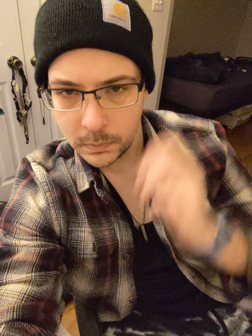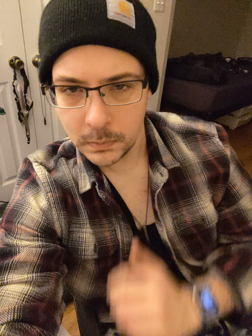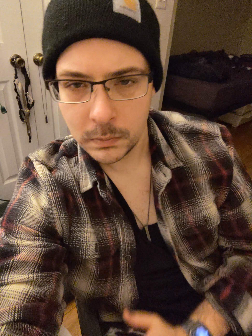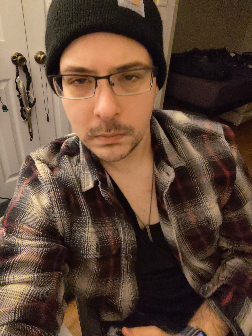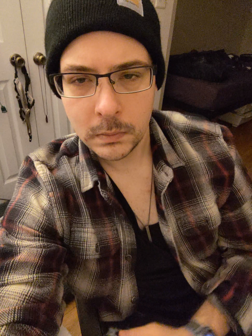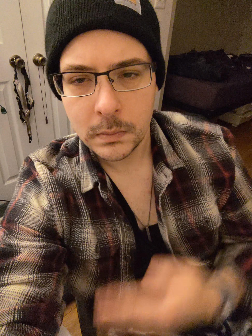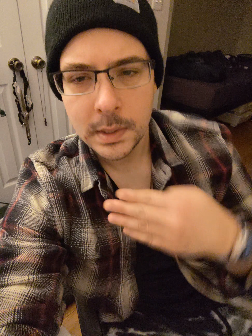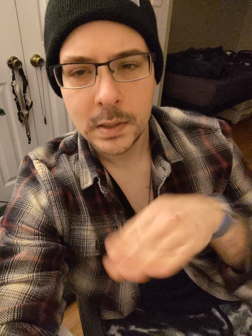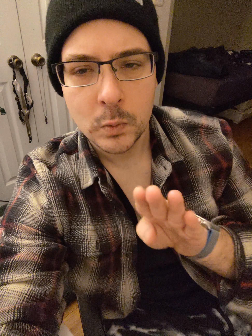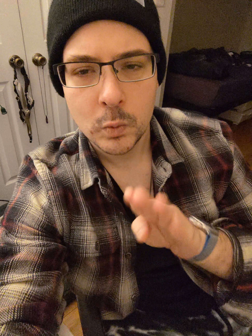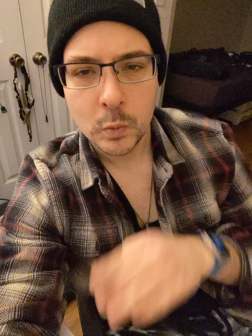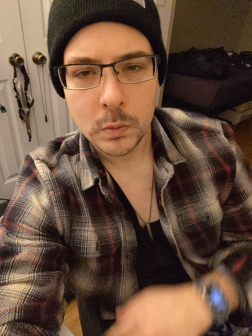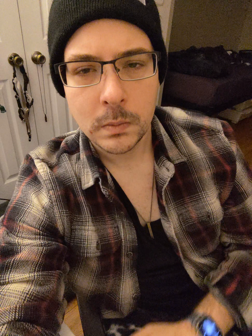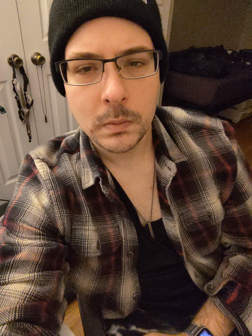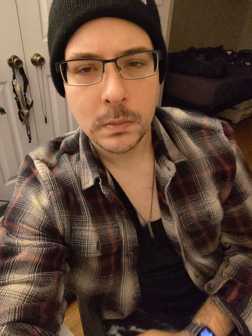into